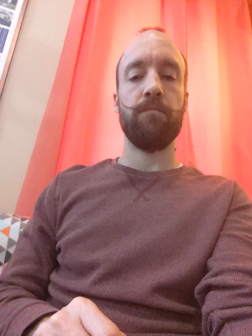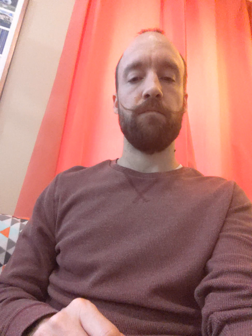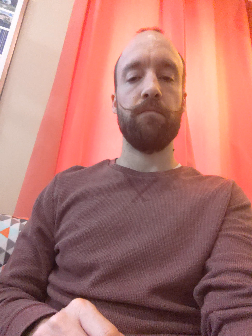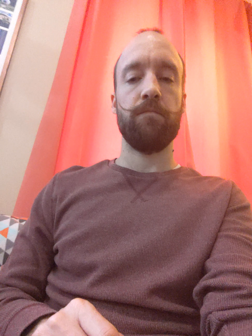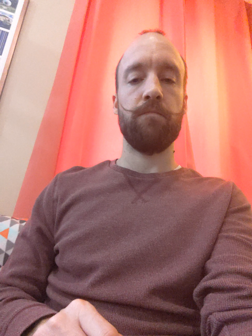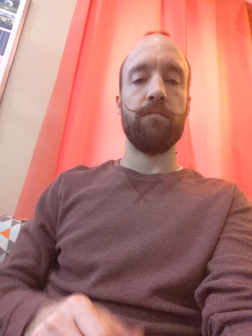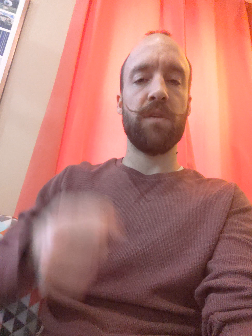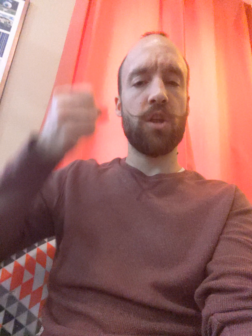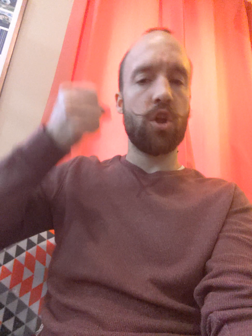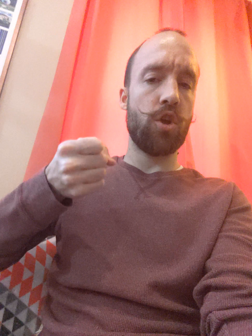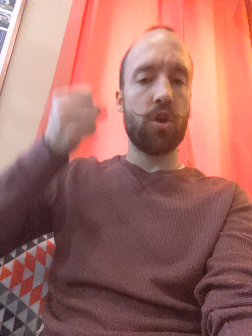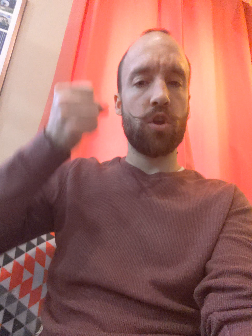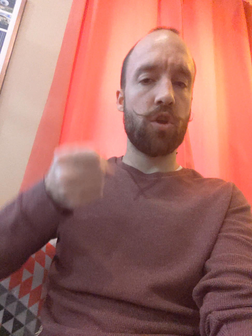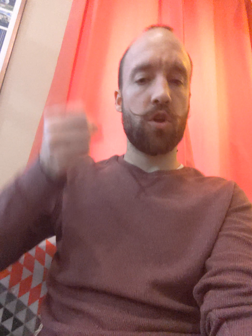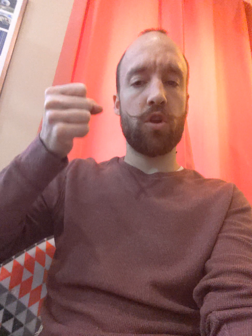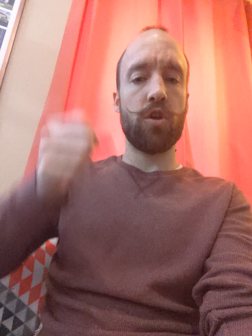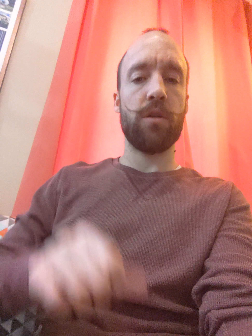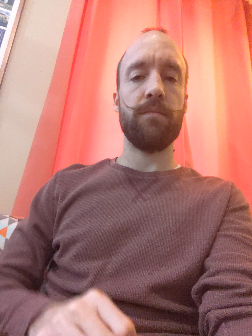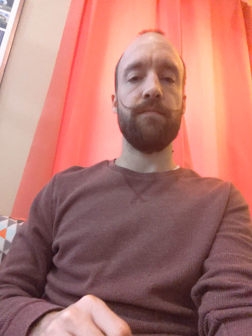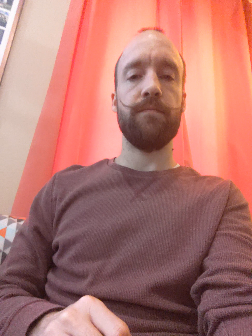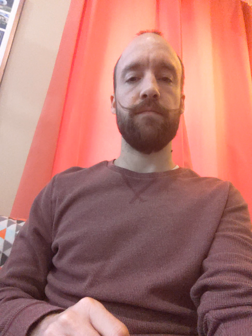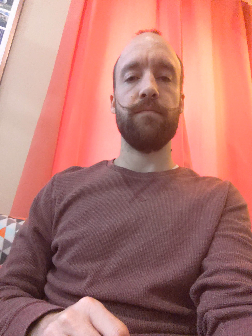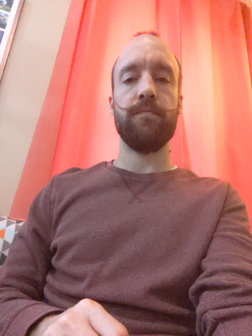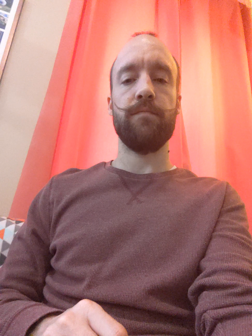car